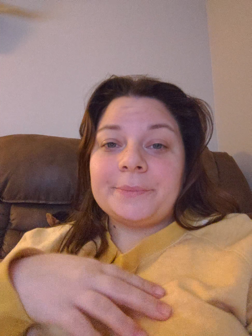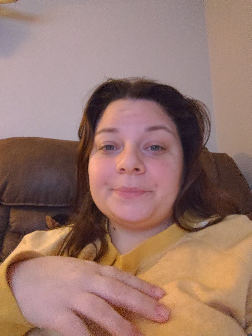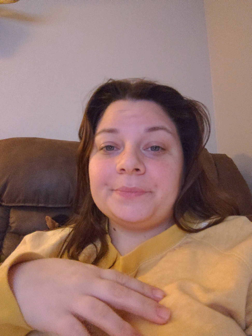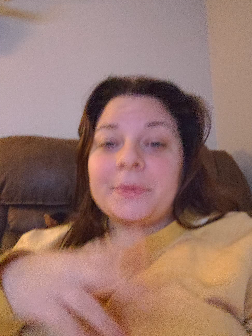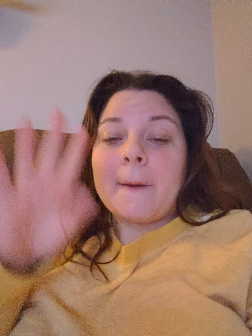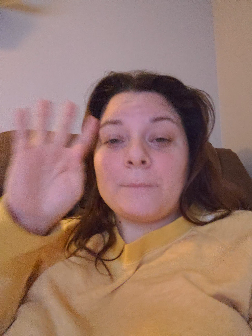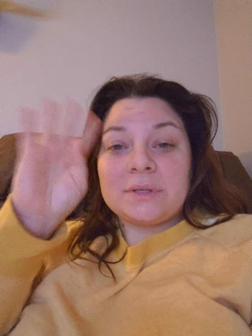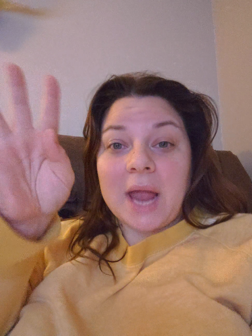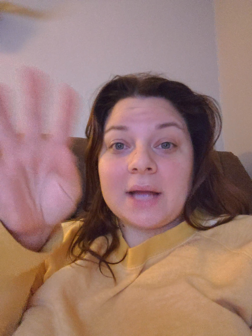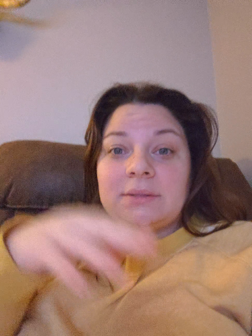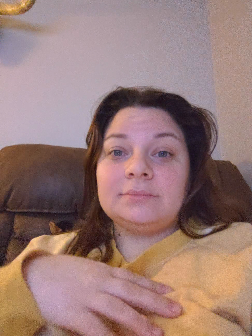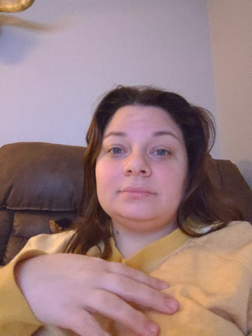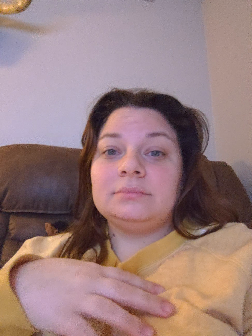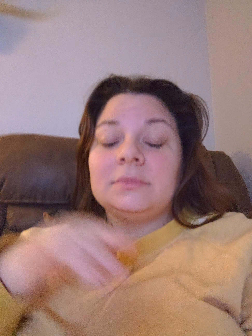pretend